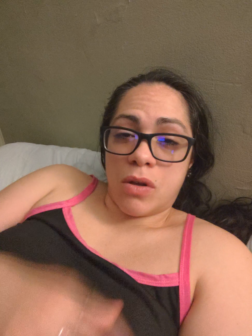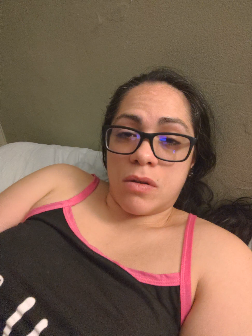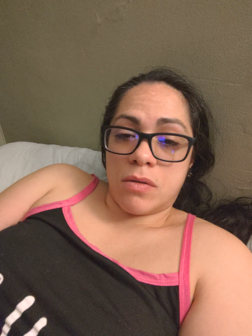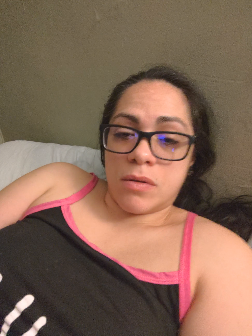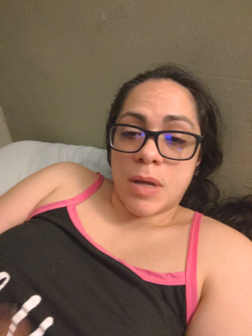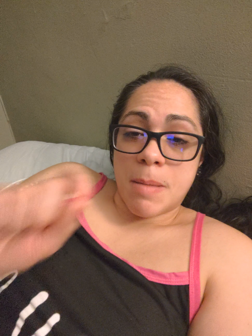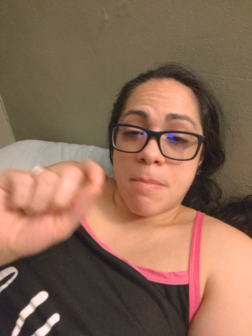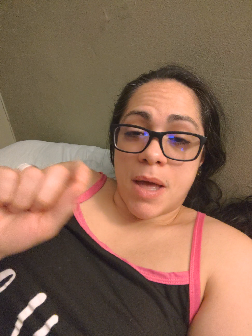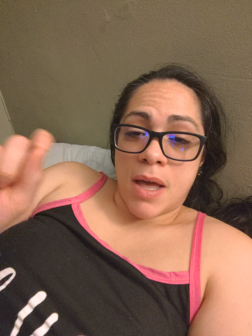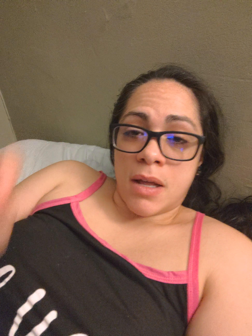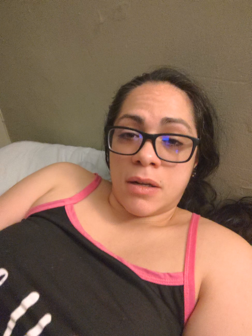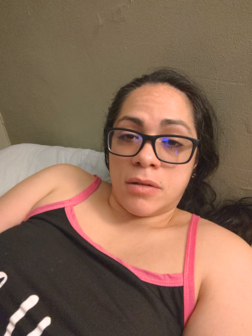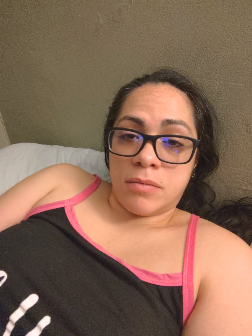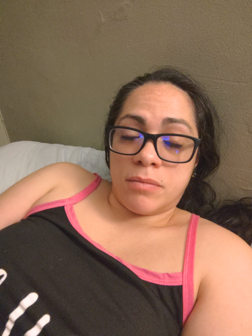pen